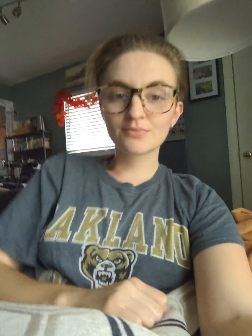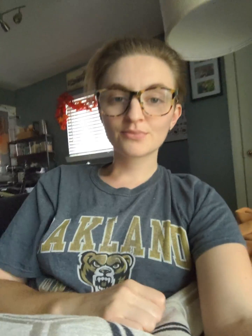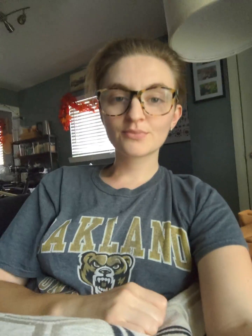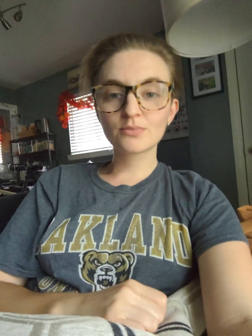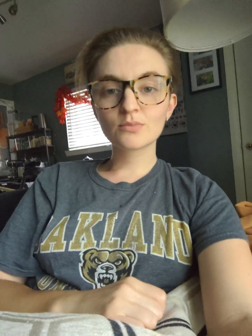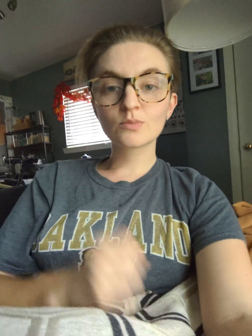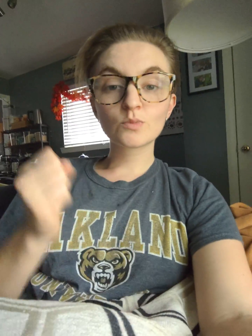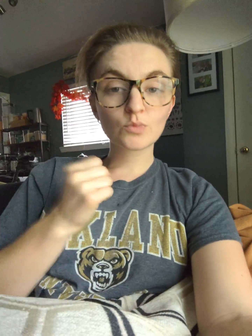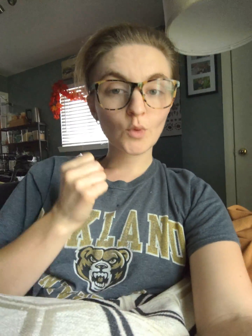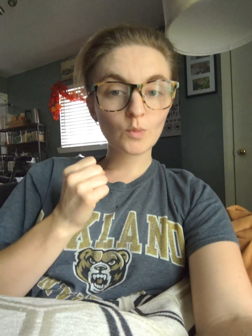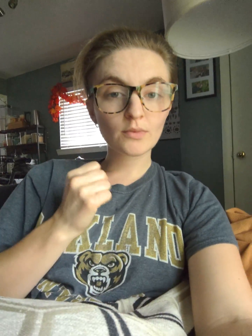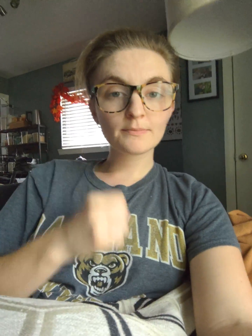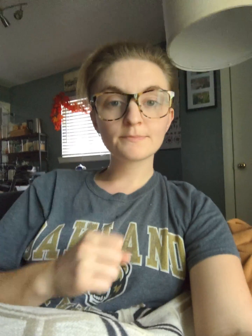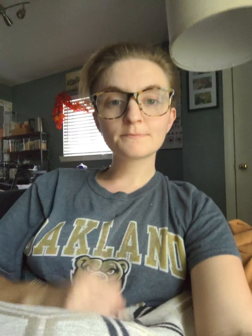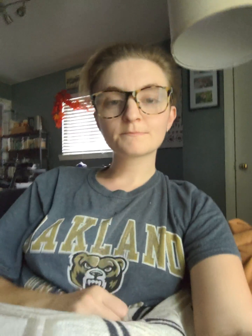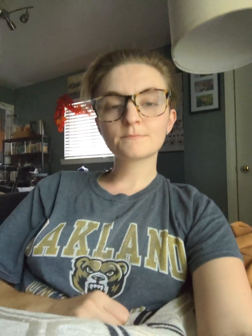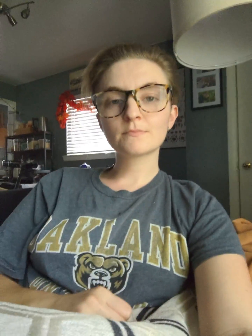cold